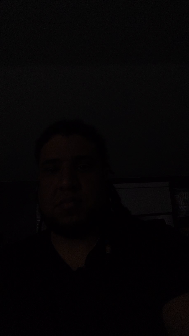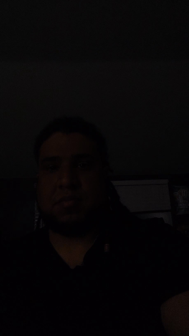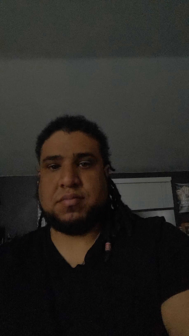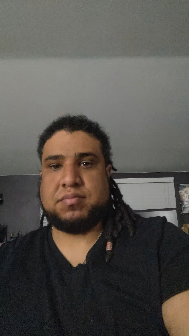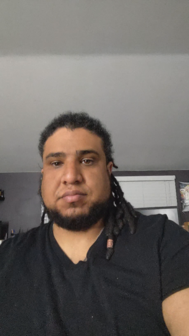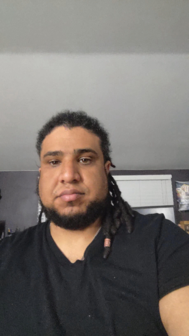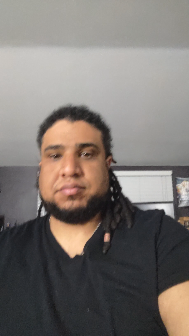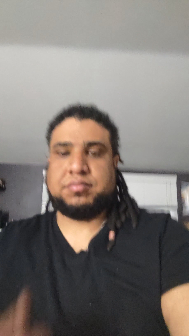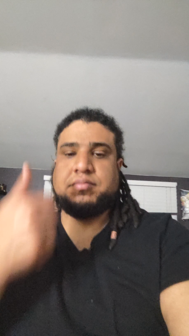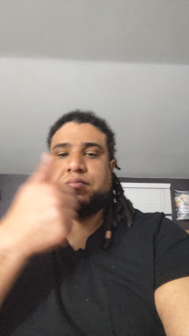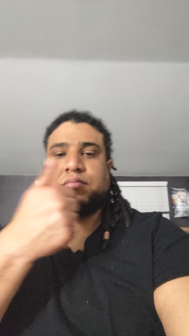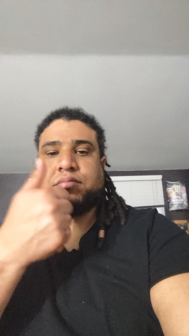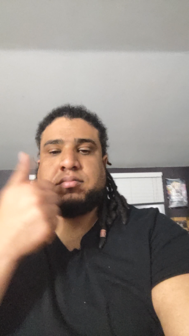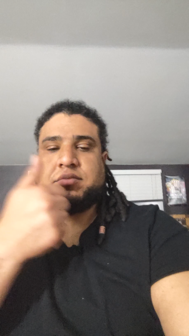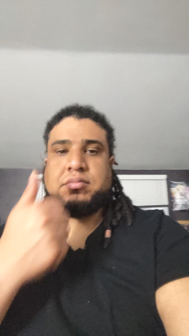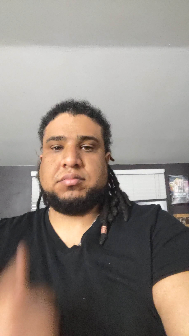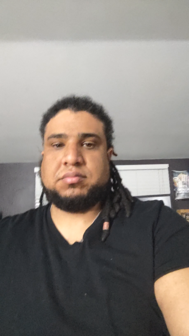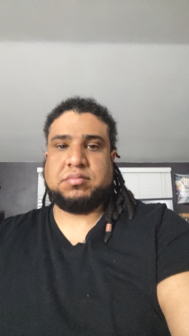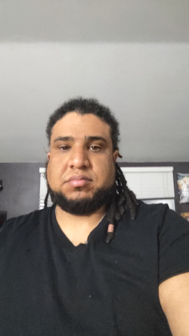game